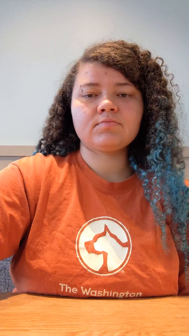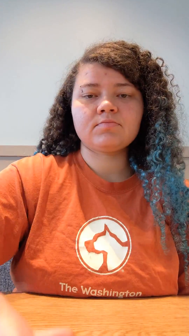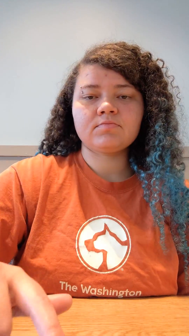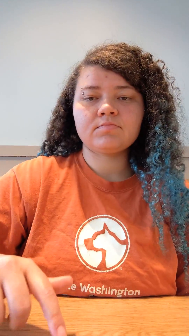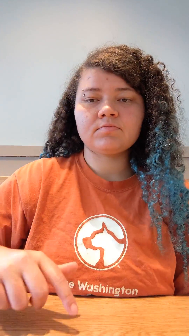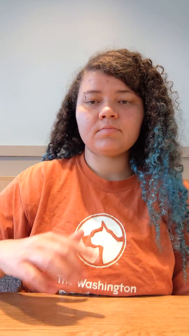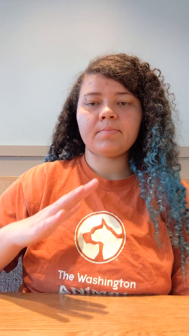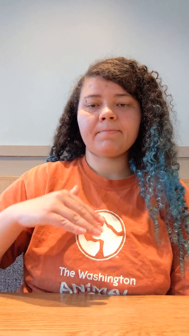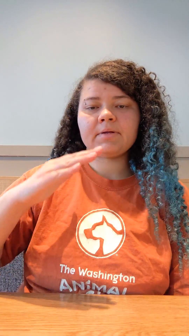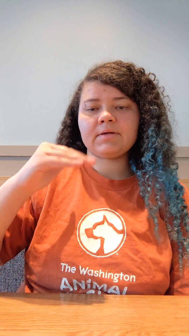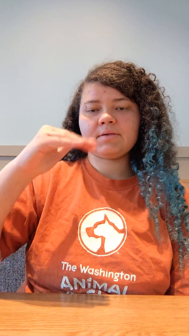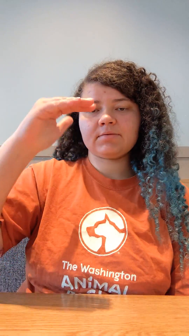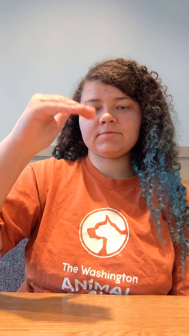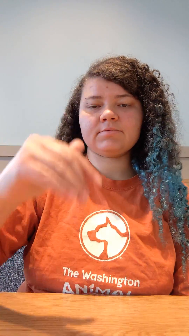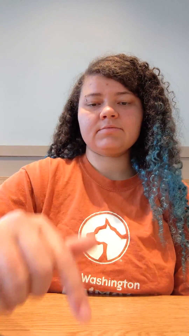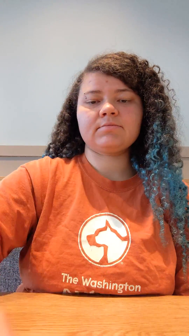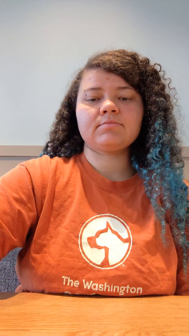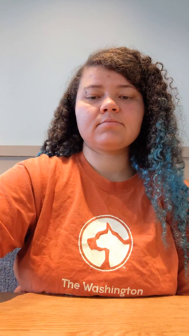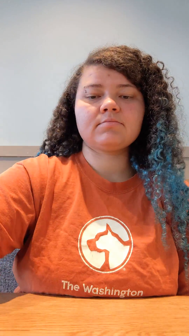build